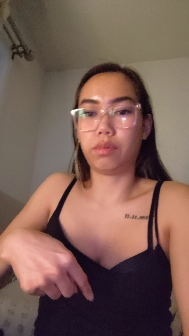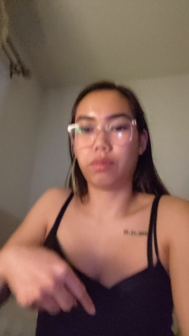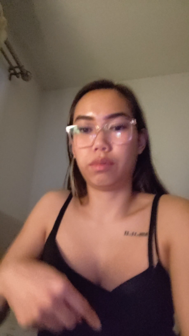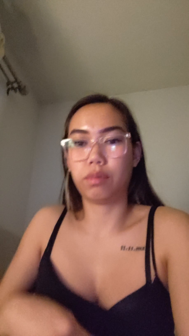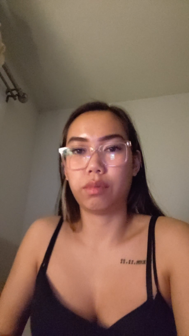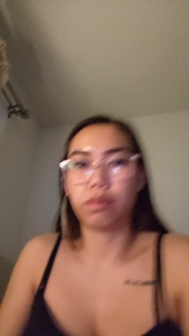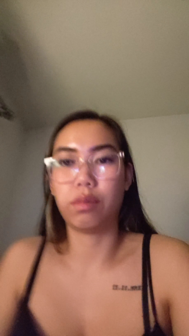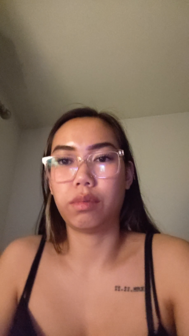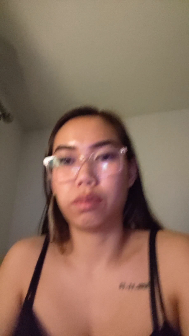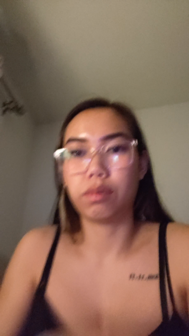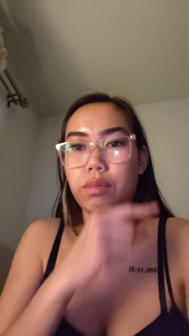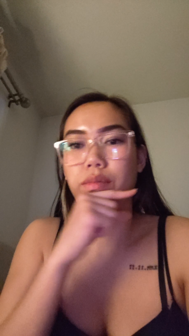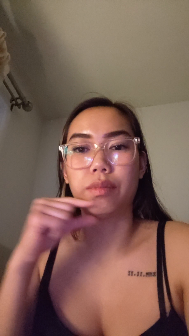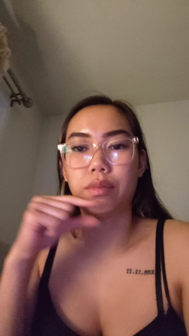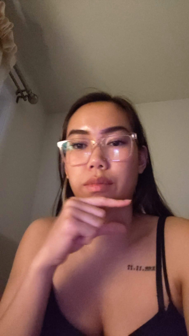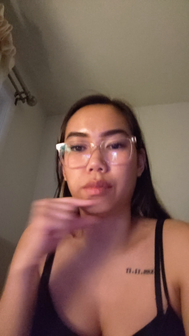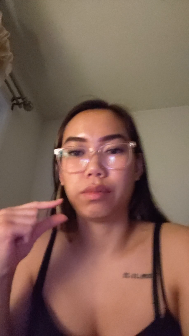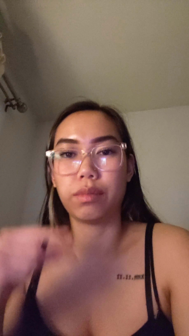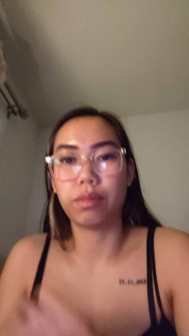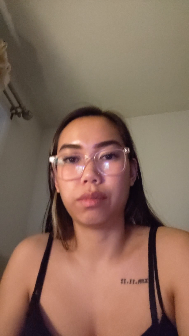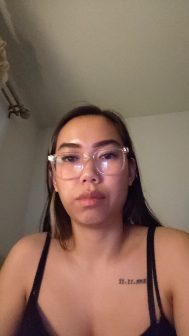glue